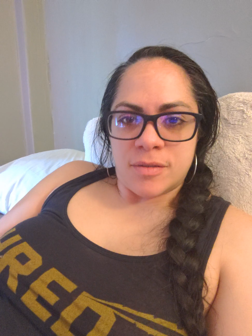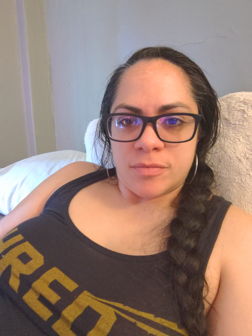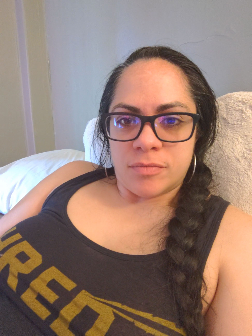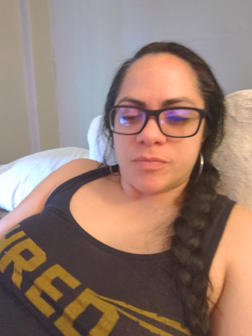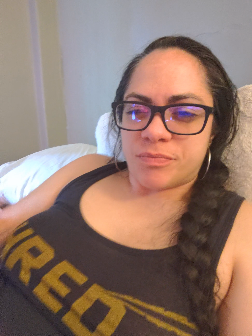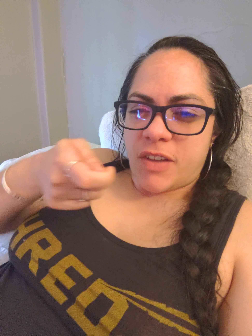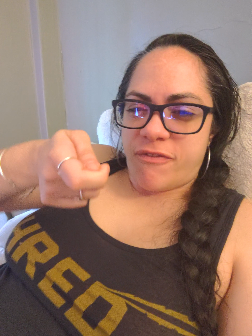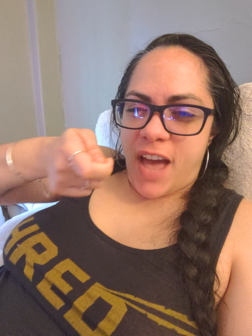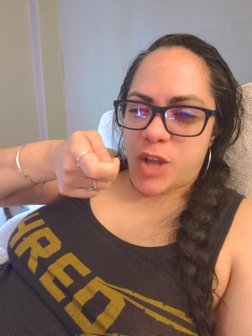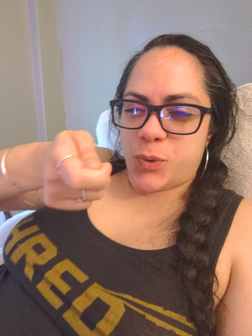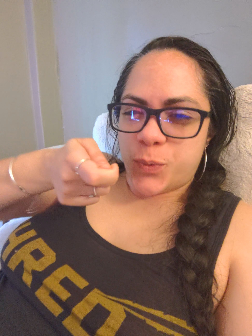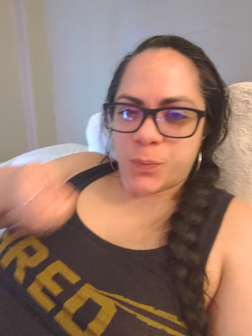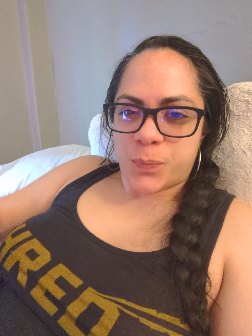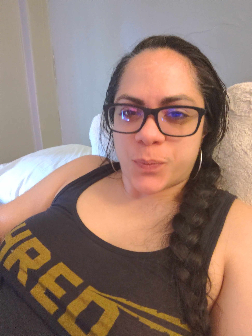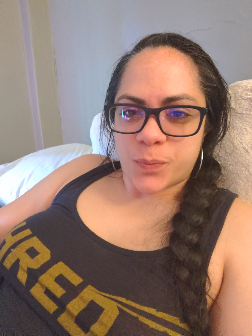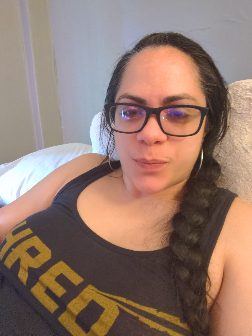vacuum